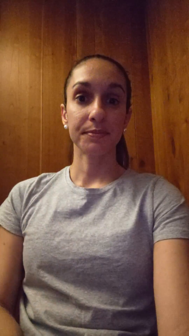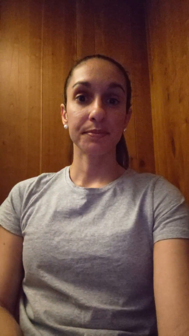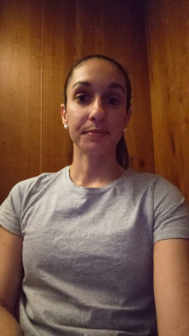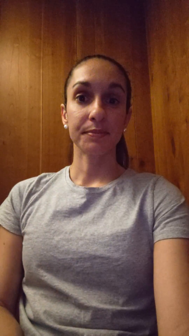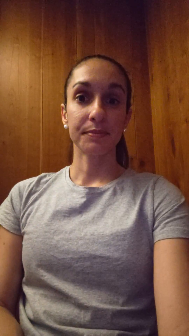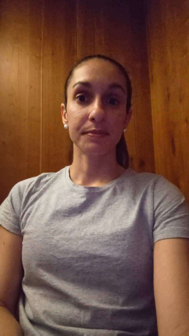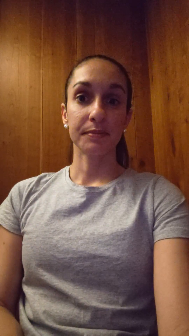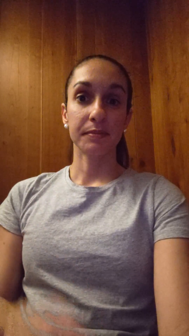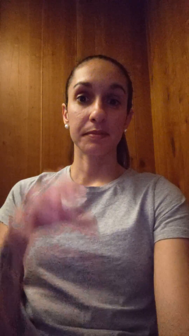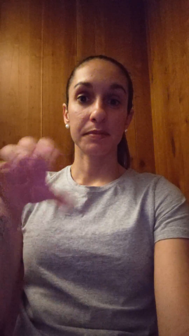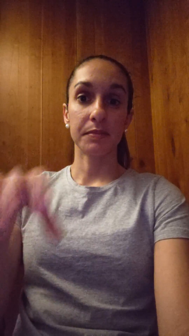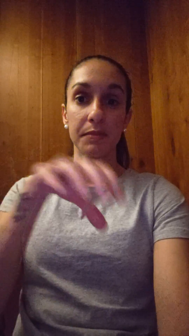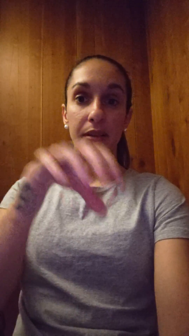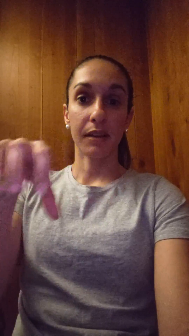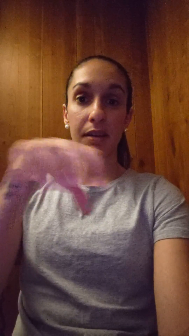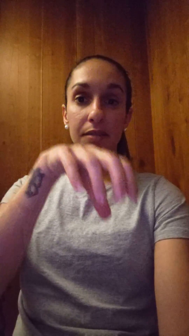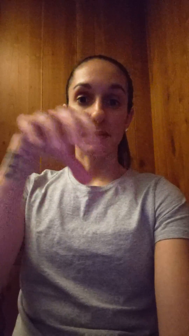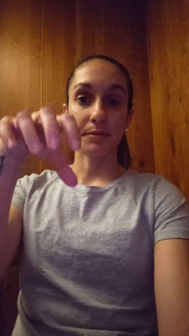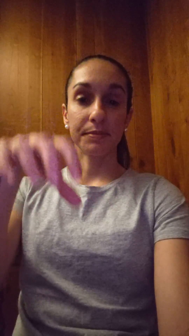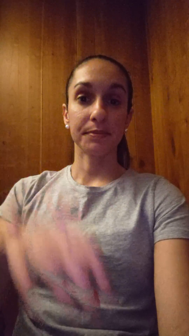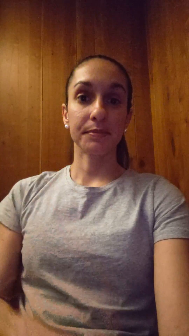block